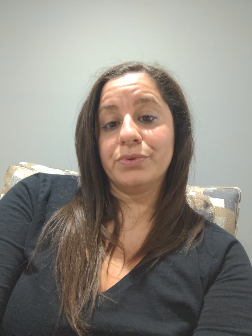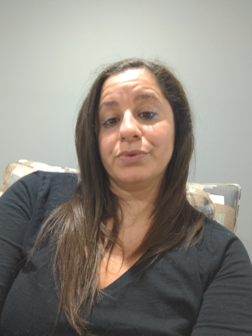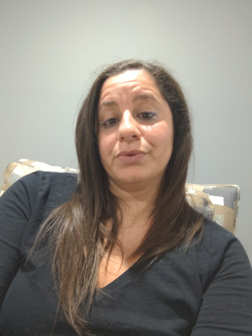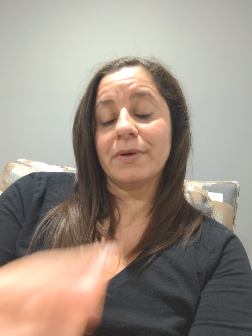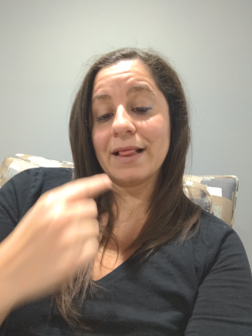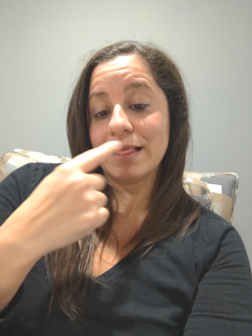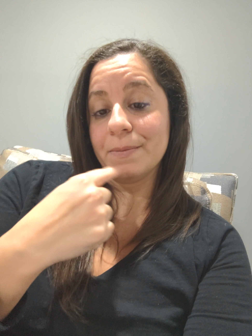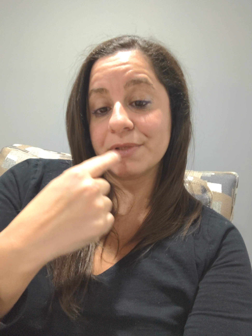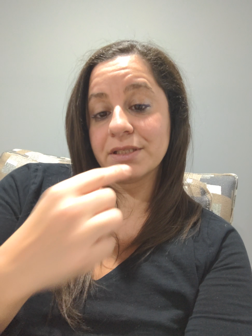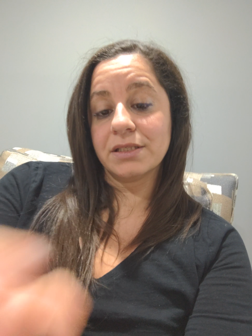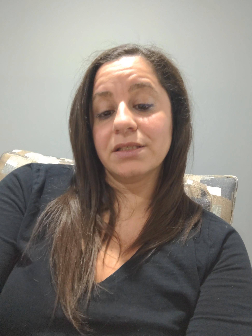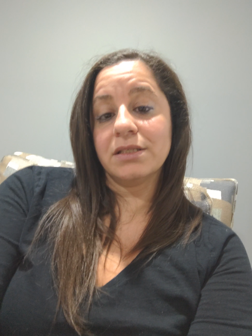lips